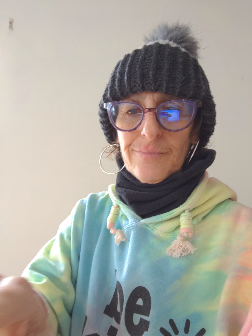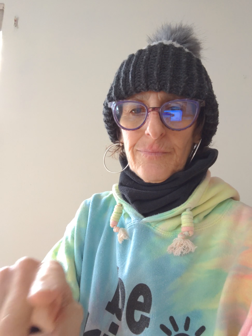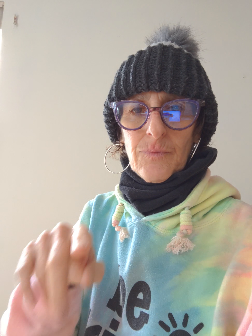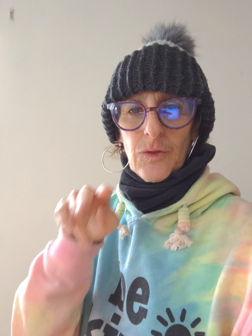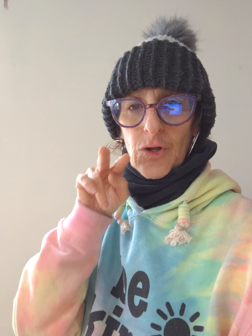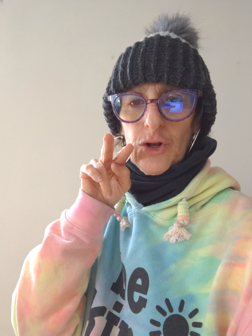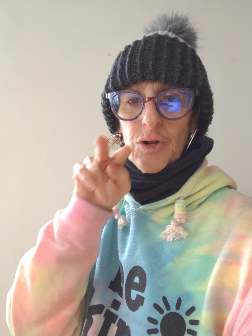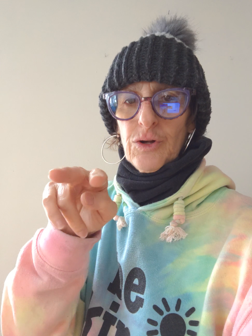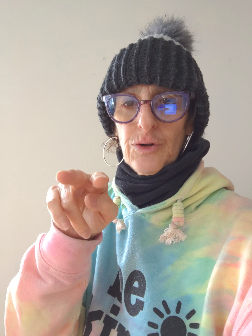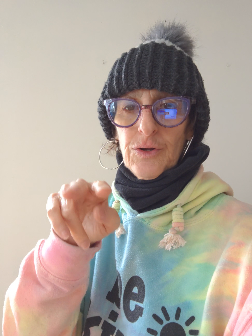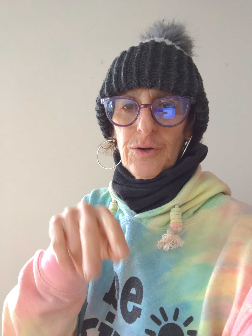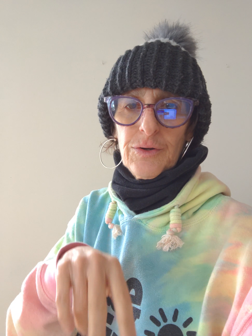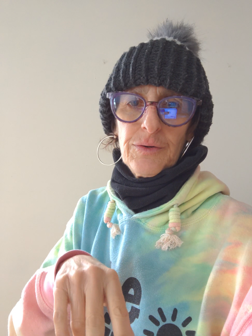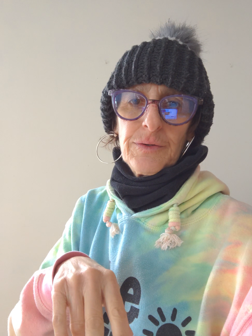look